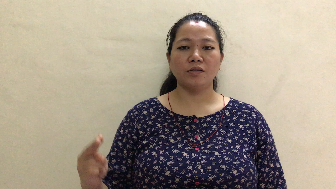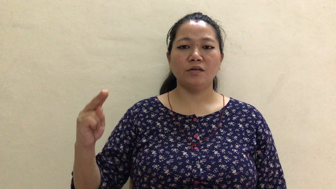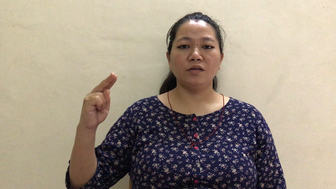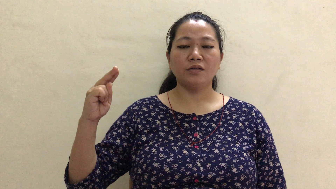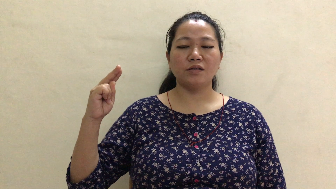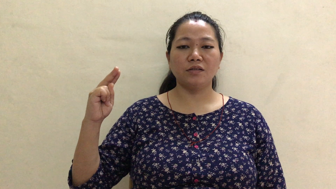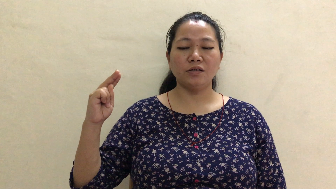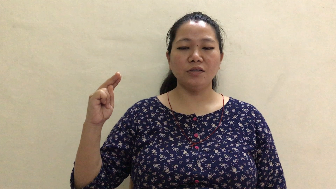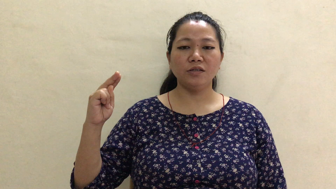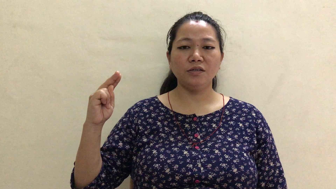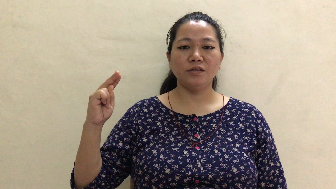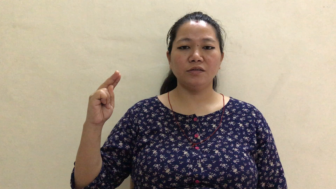थ